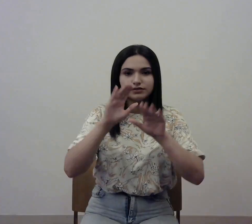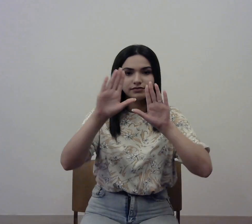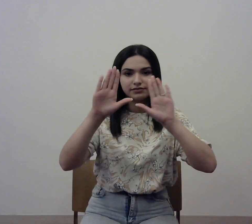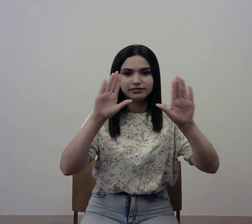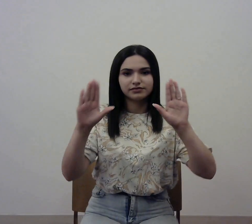sərgi